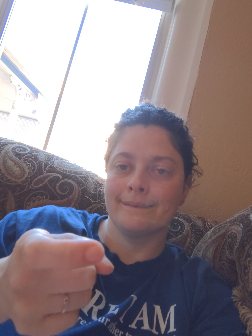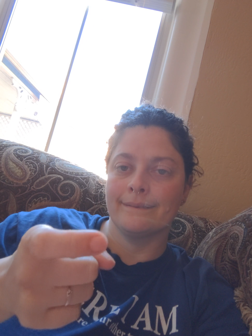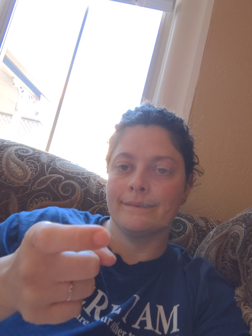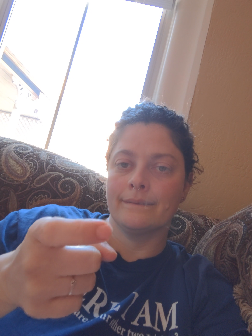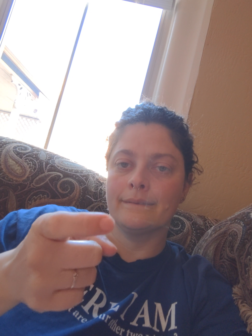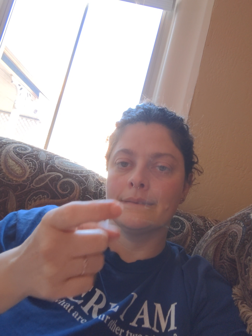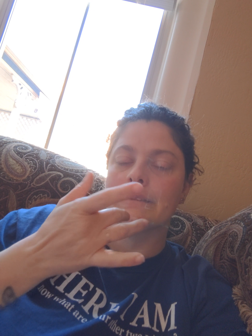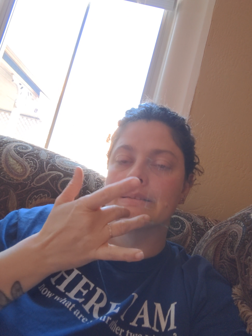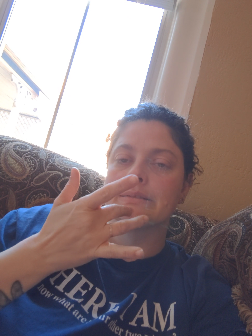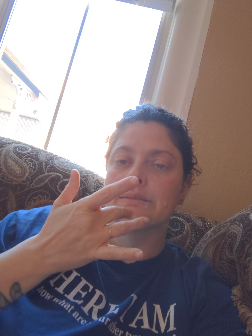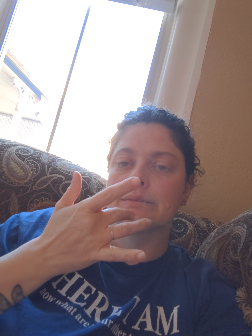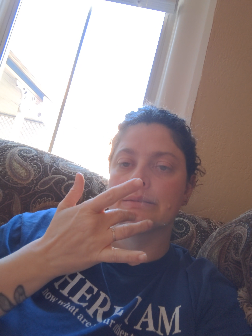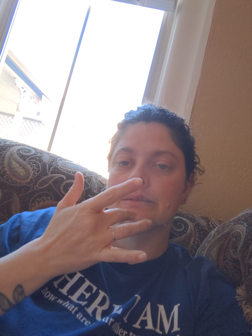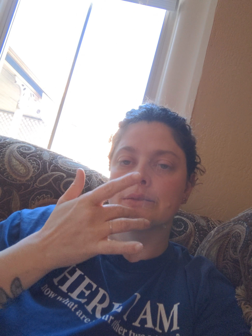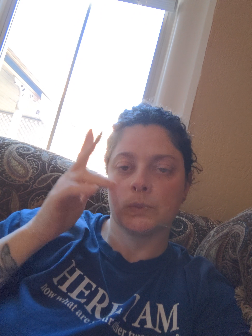taste